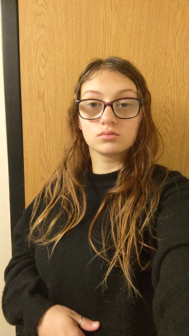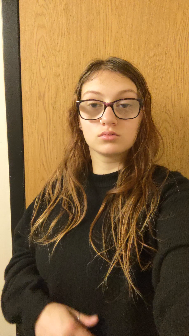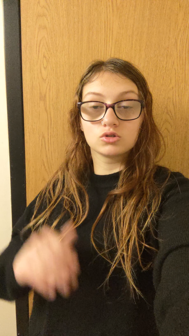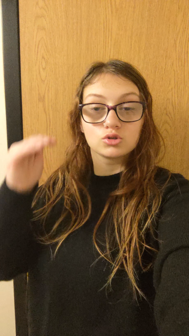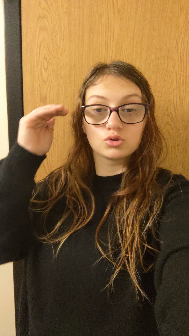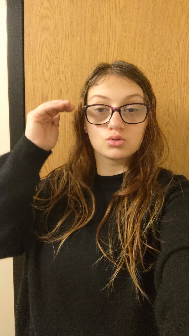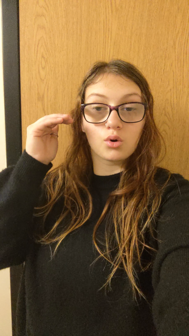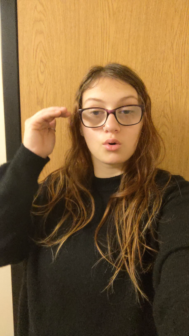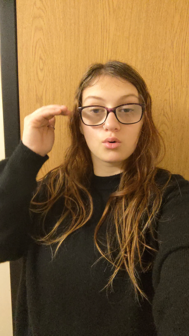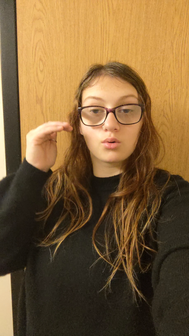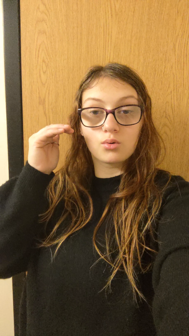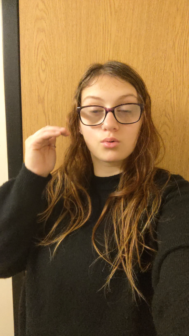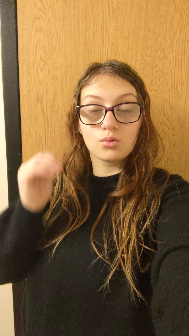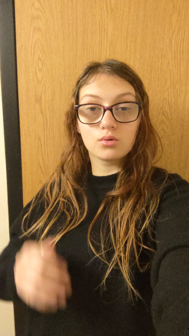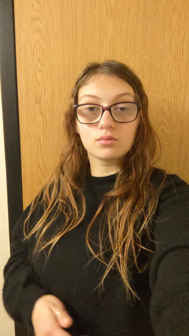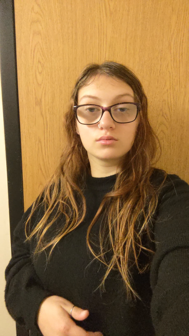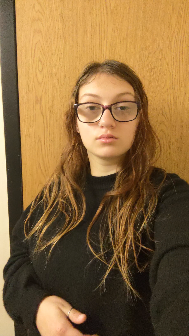short